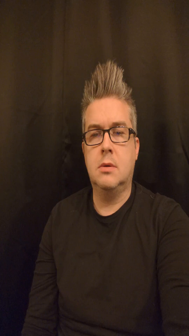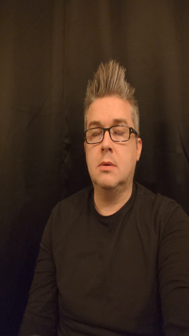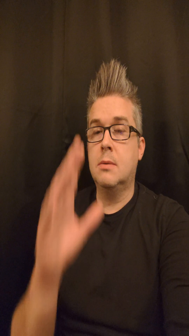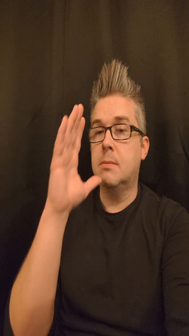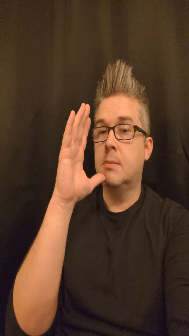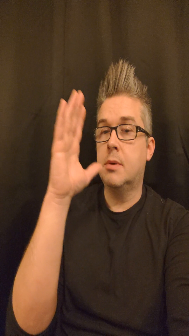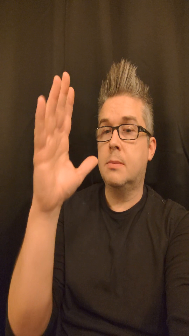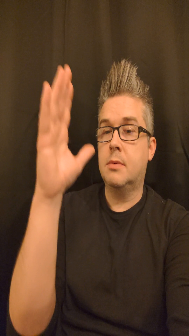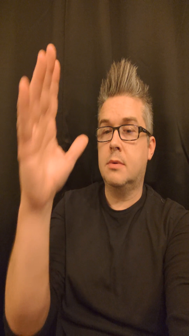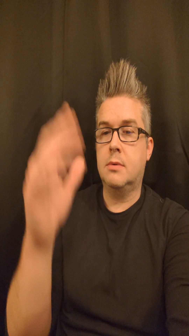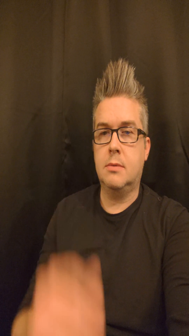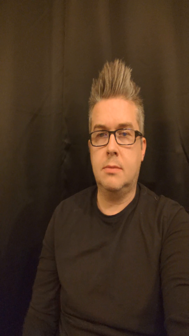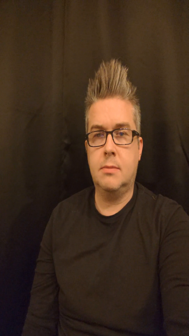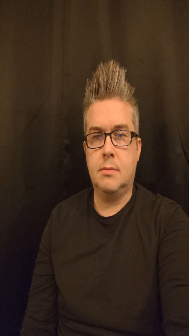grandma